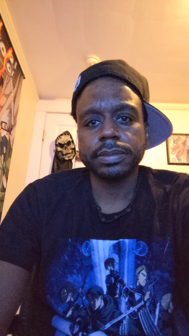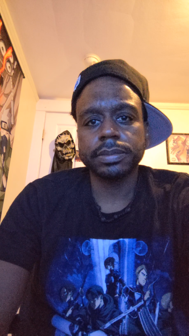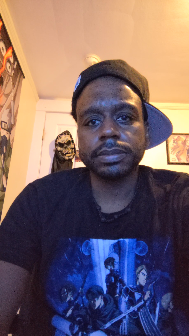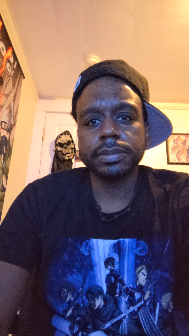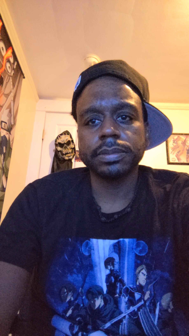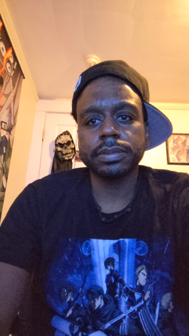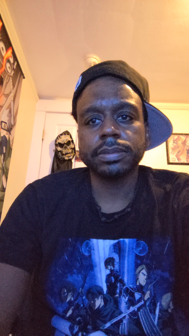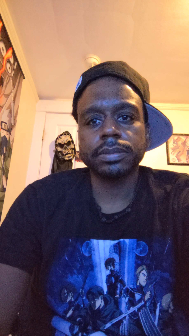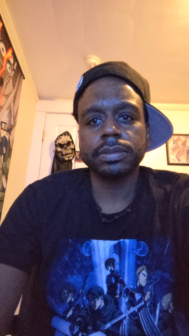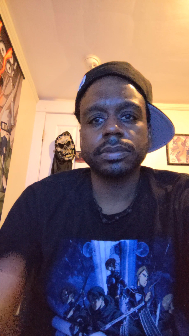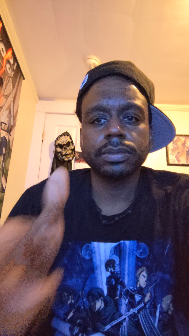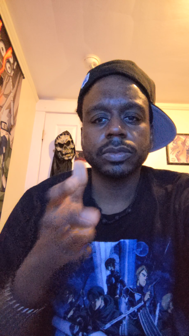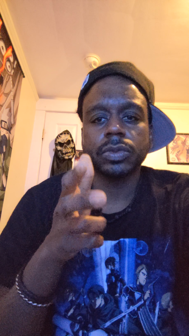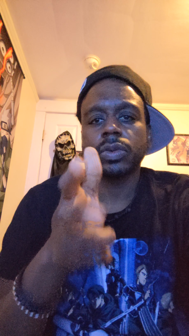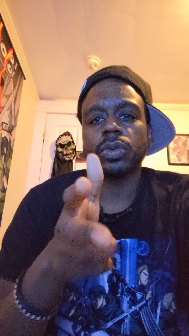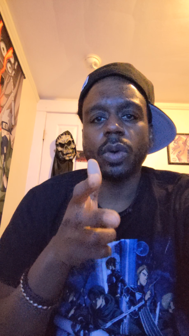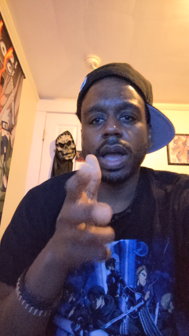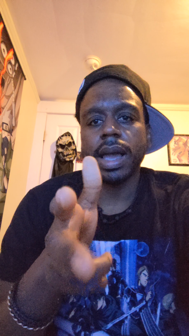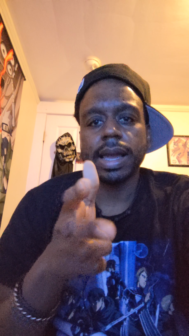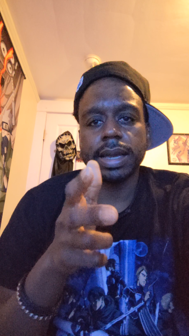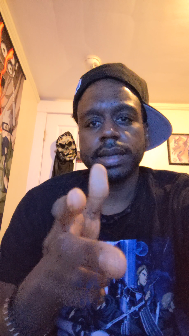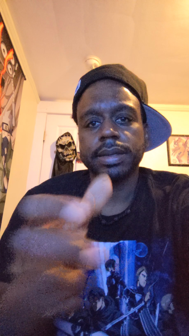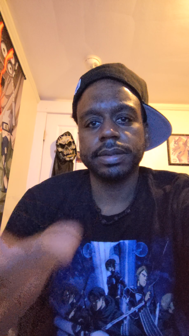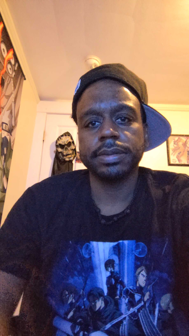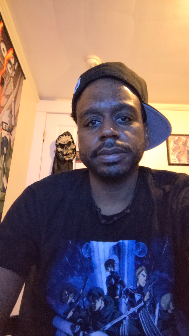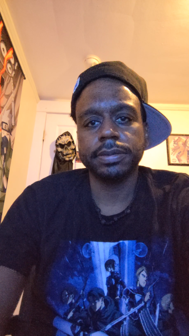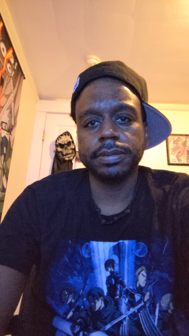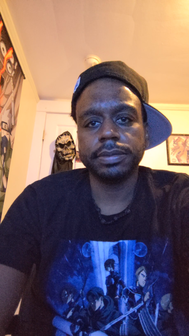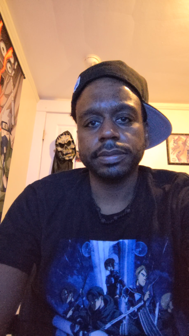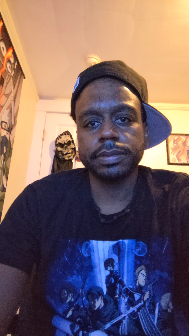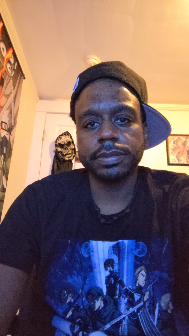garage